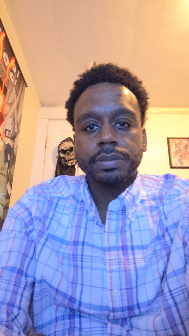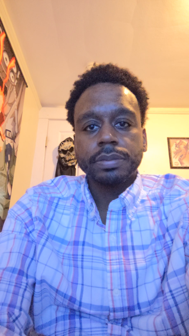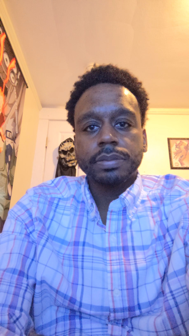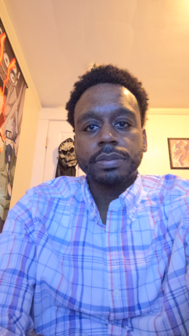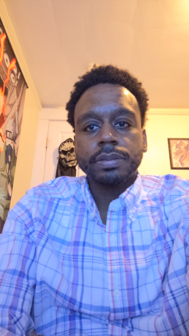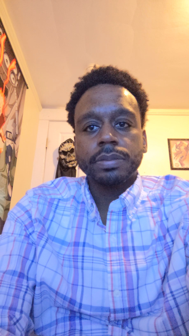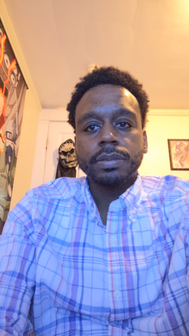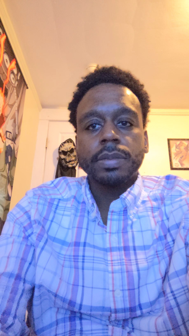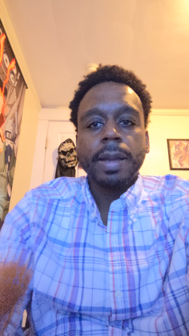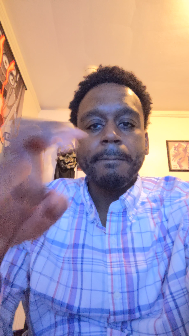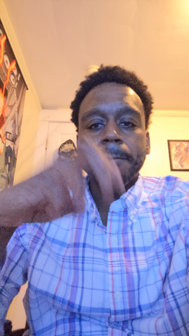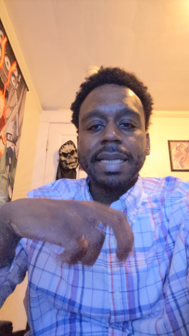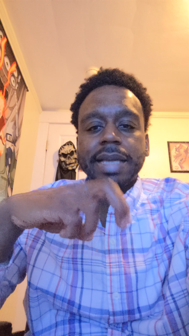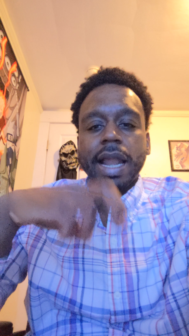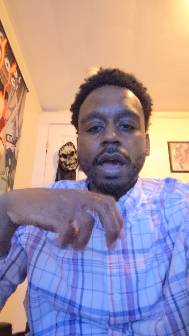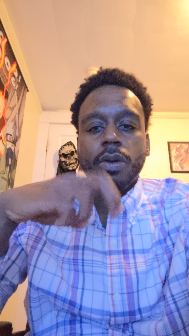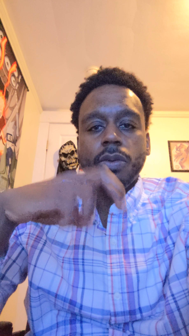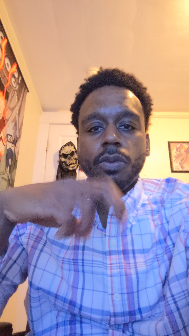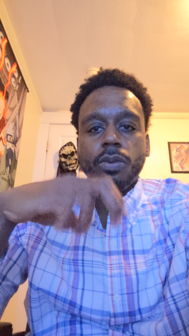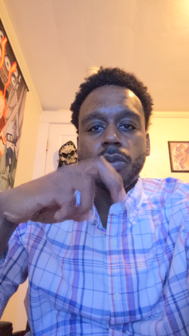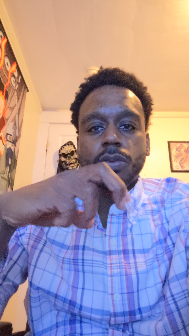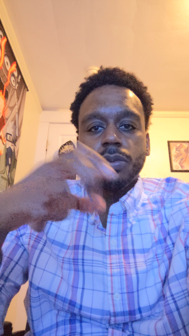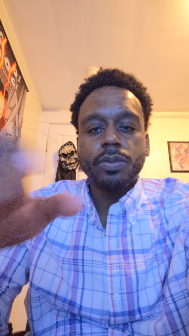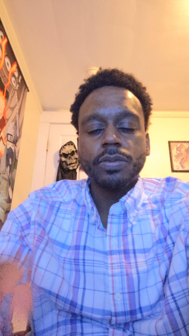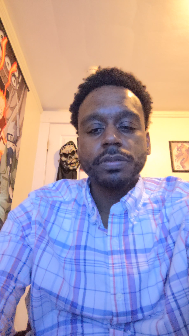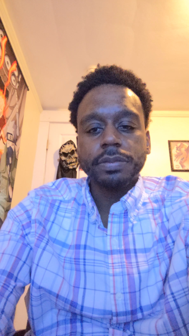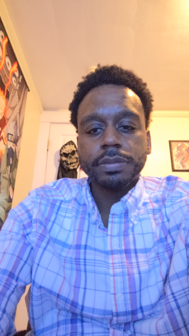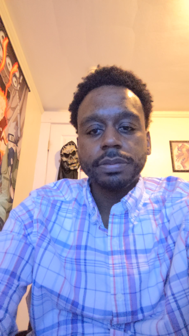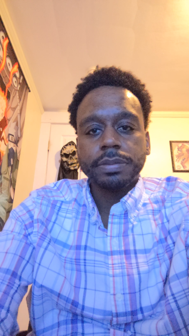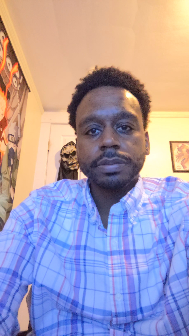potato